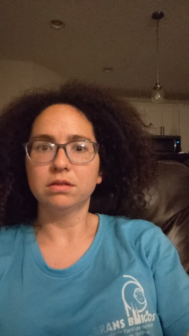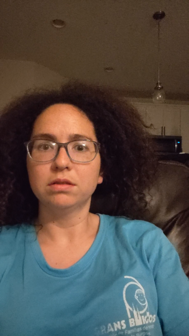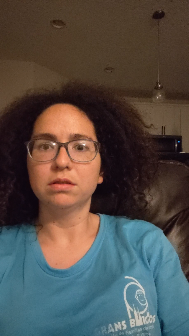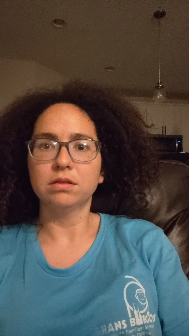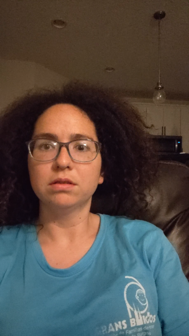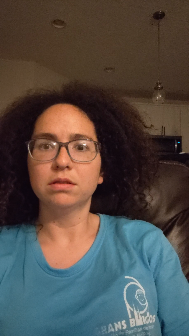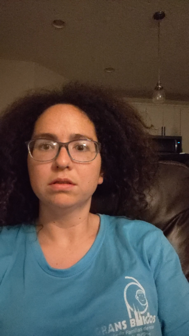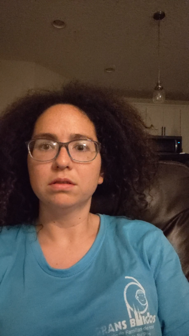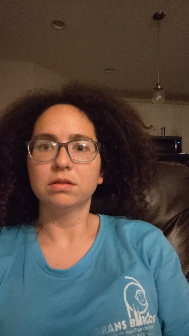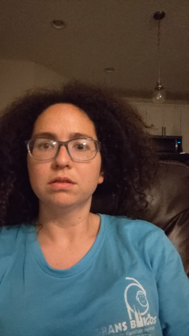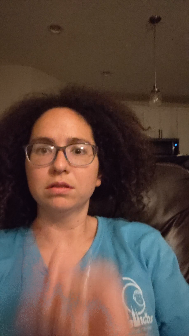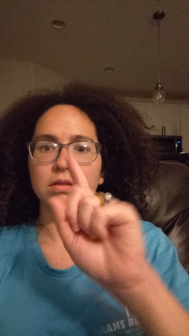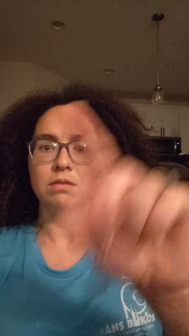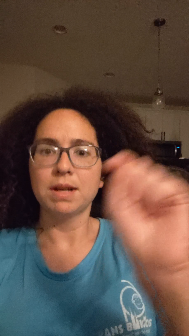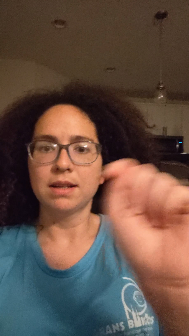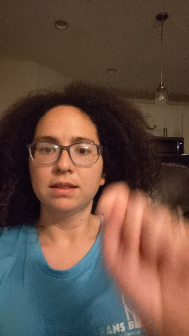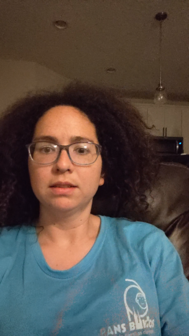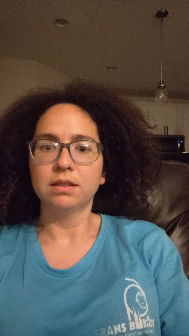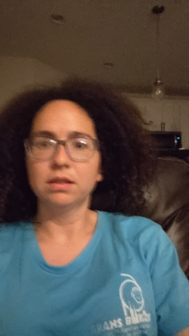go potty